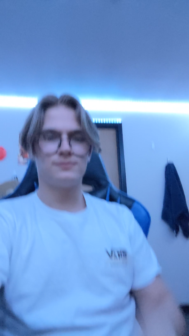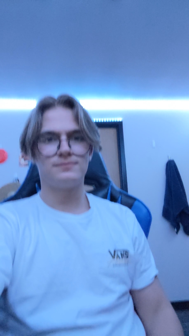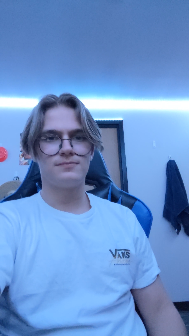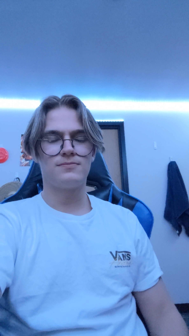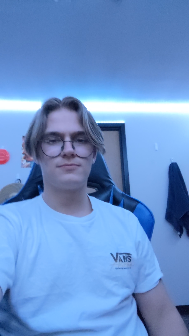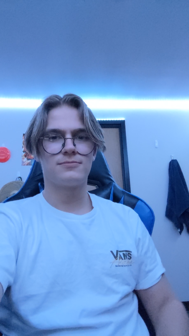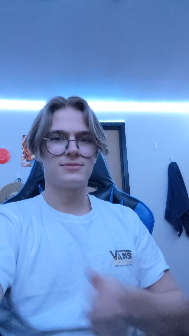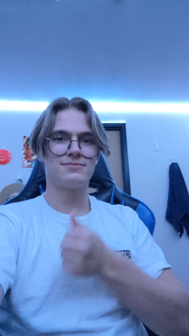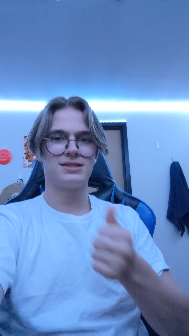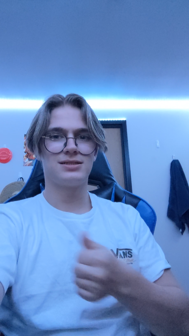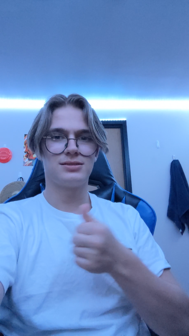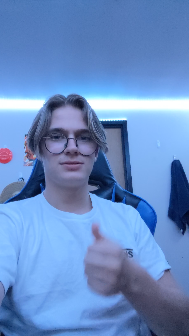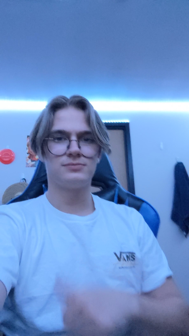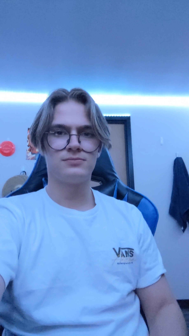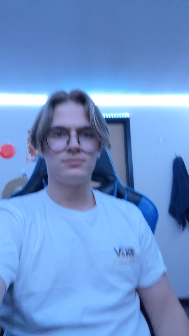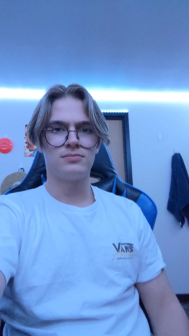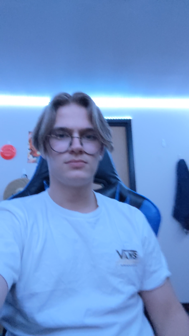basement